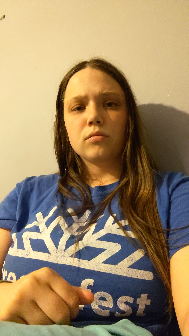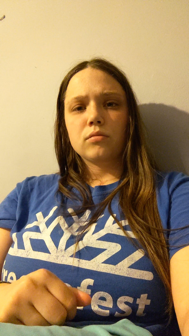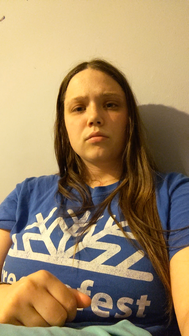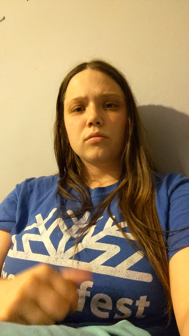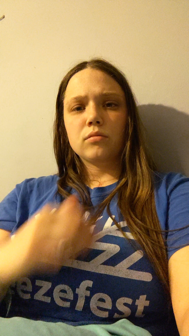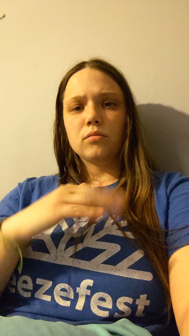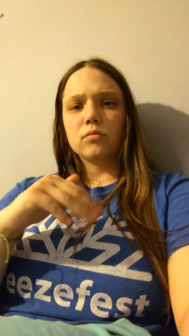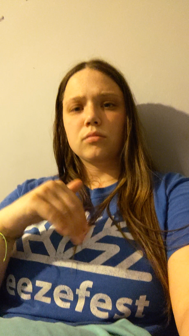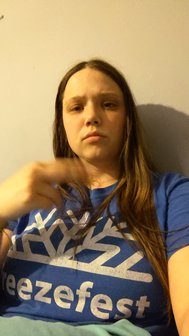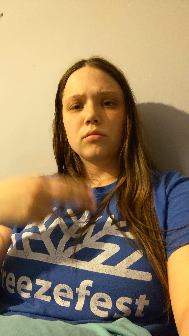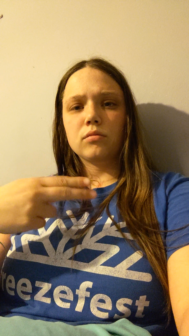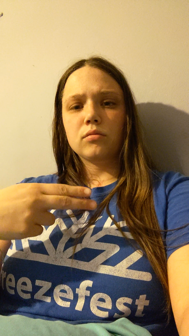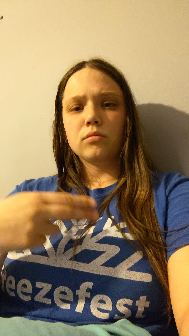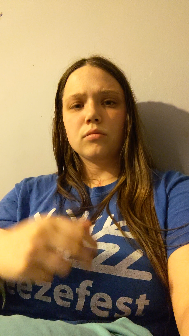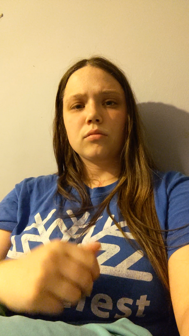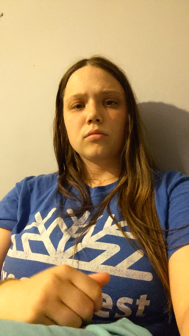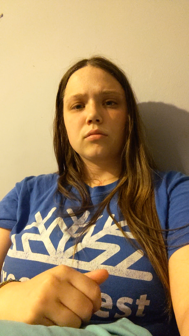pet's name